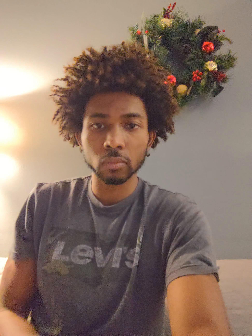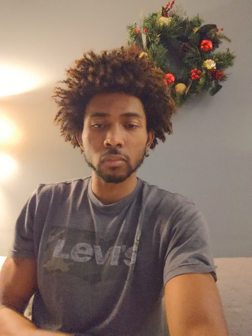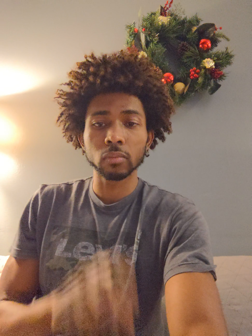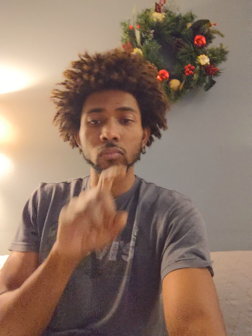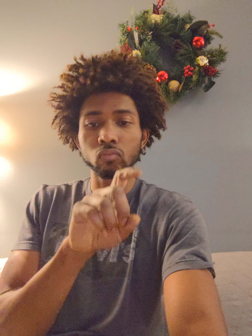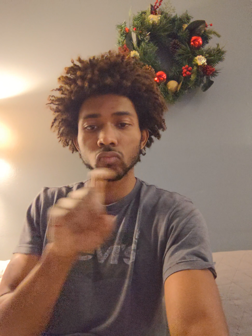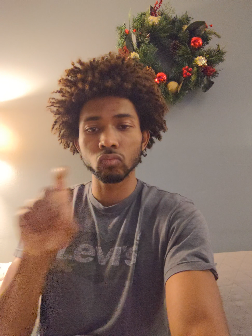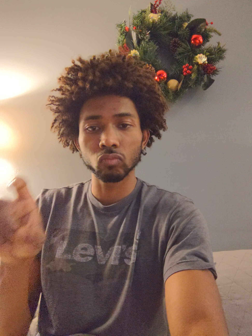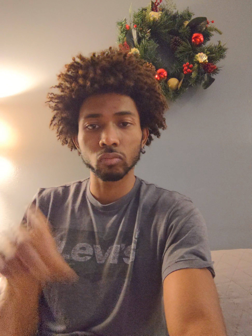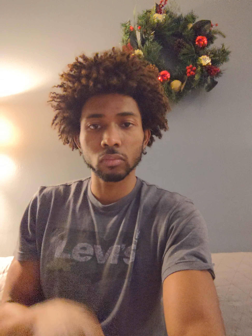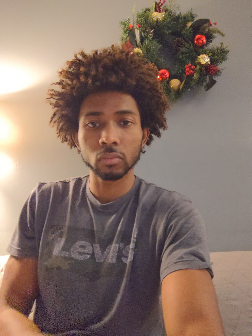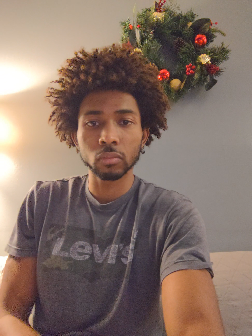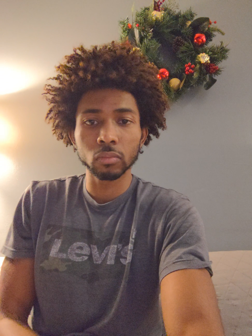closet